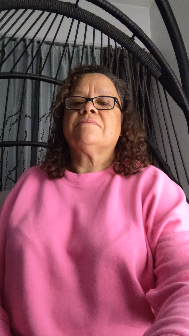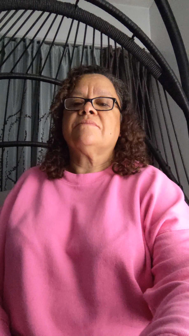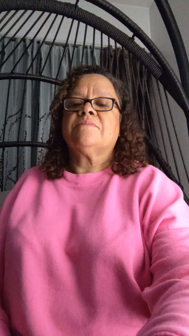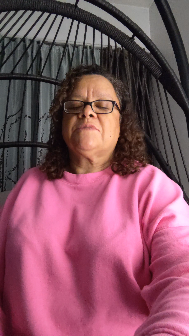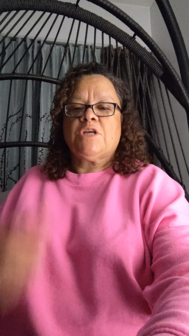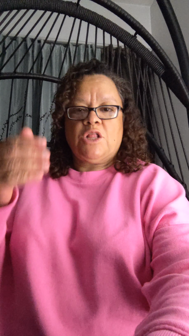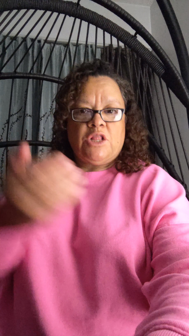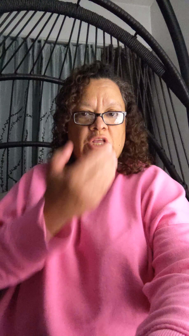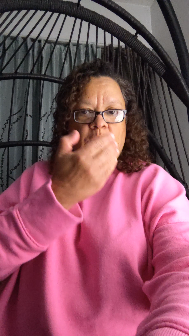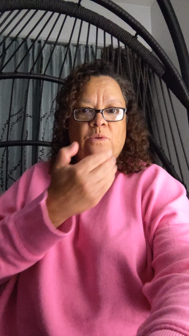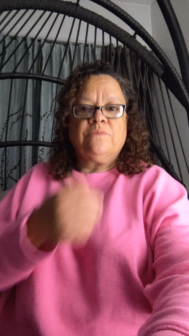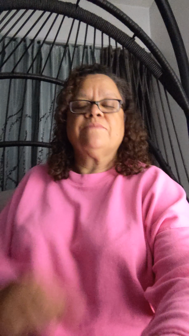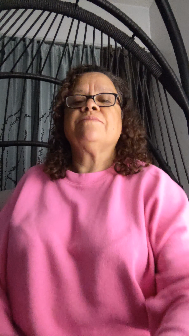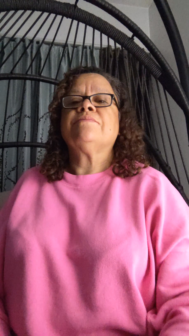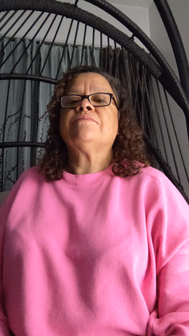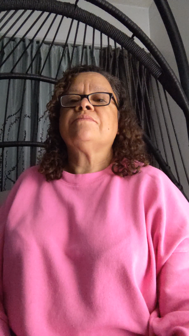new